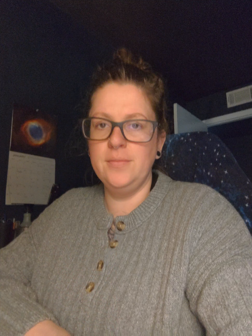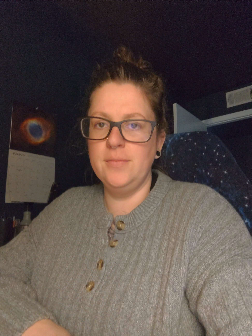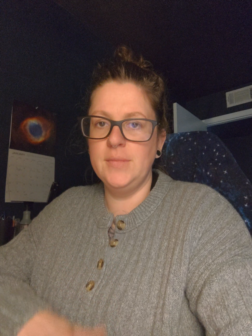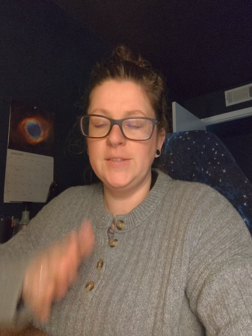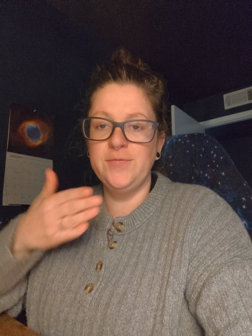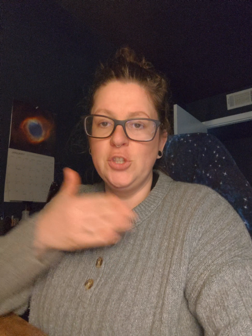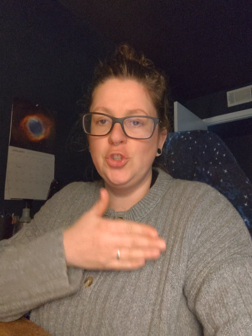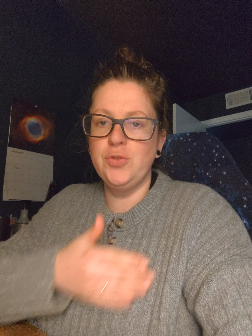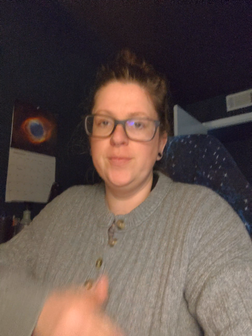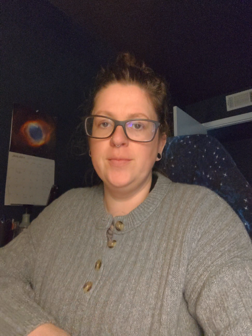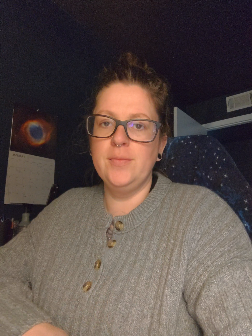fish